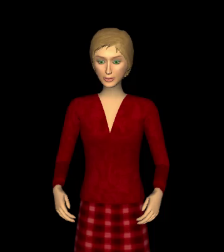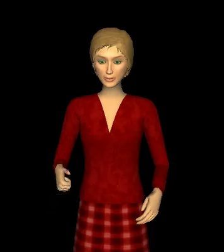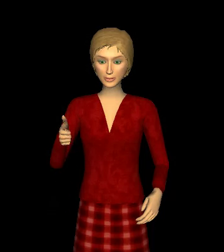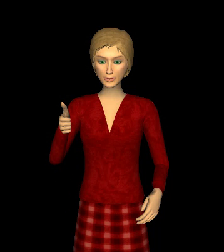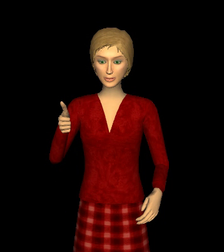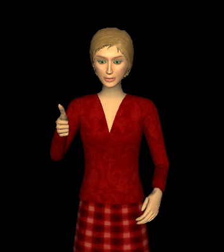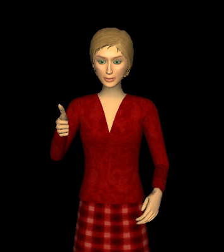1